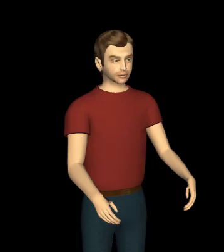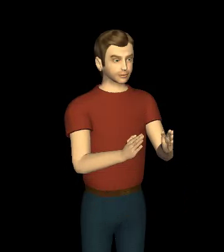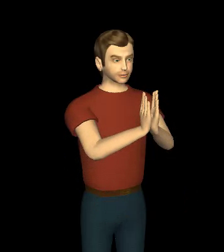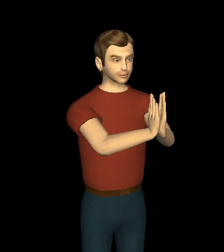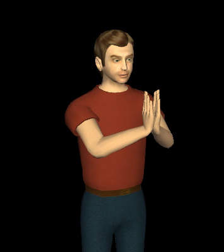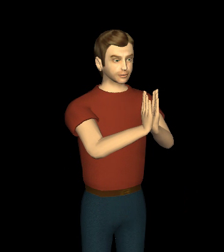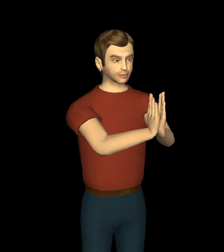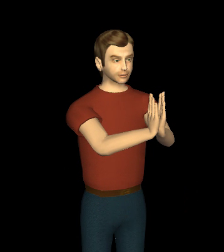يتوسل